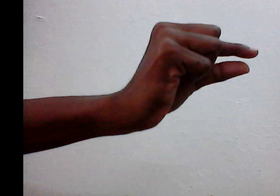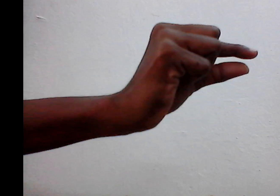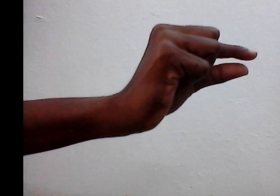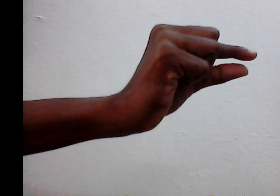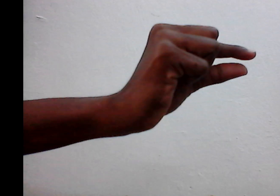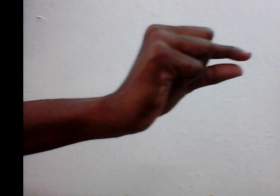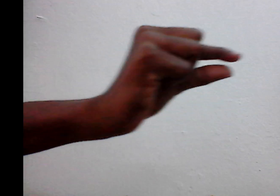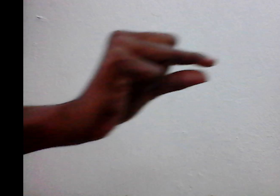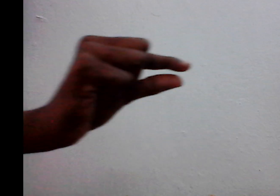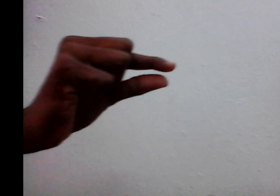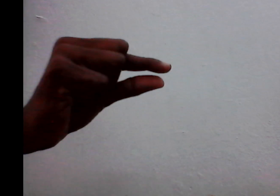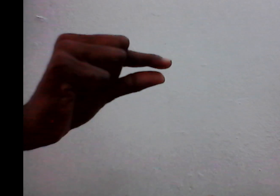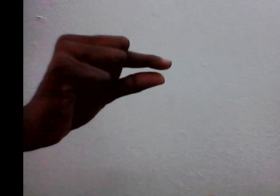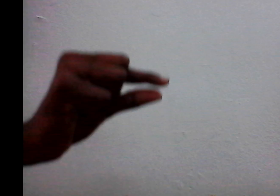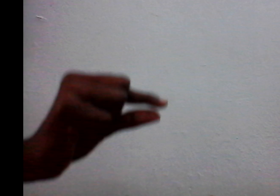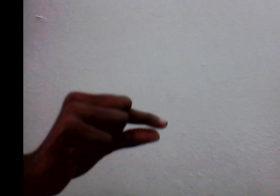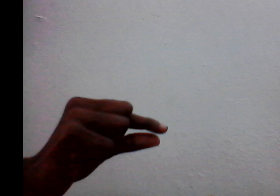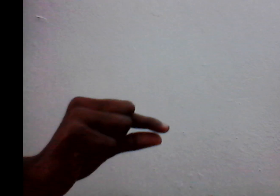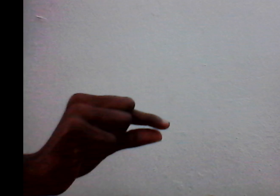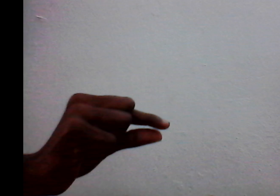ഊ